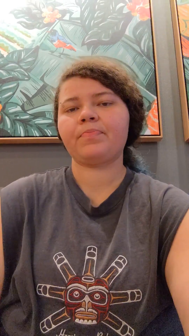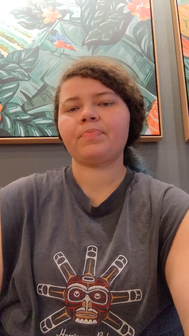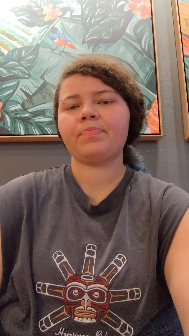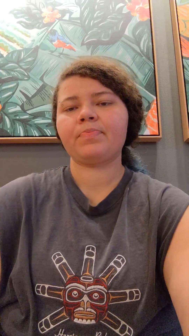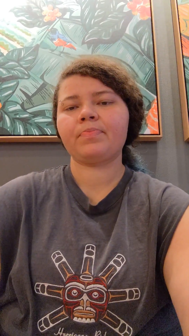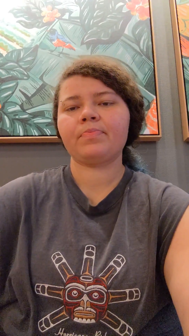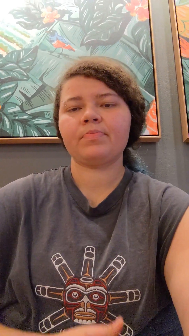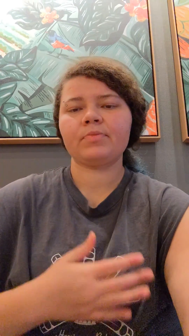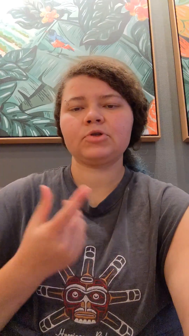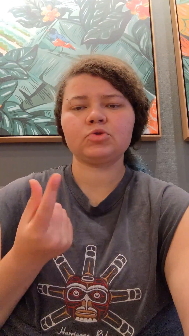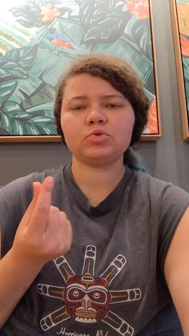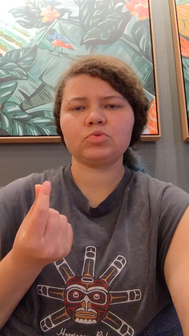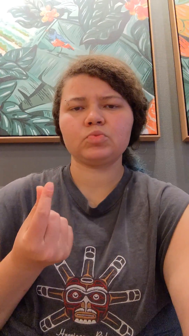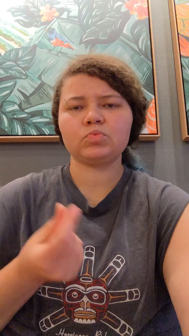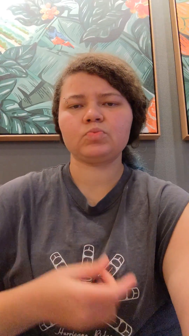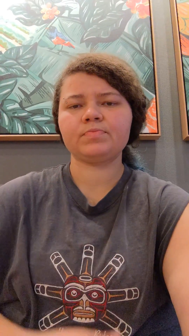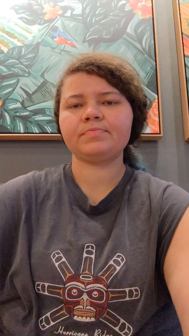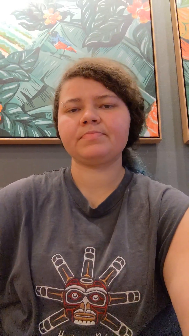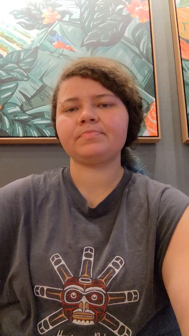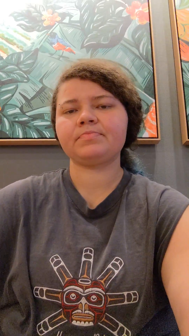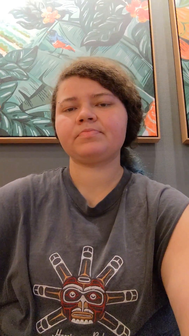do